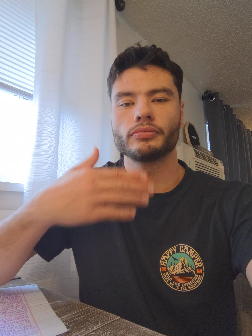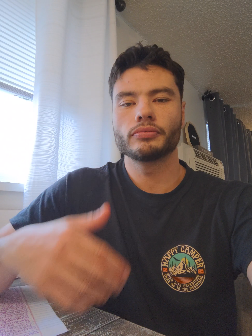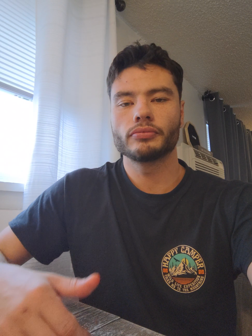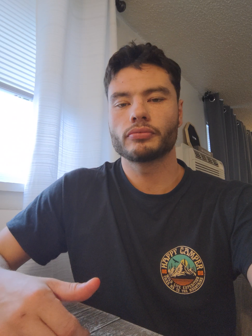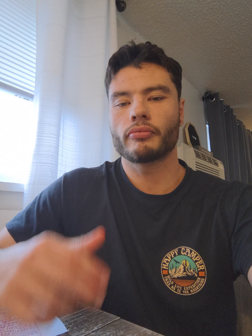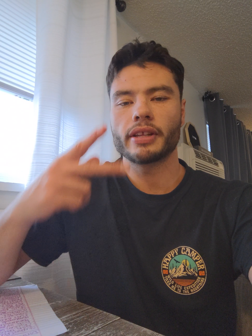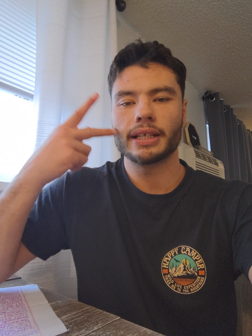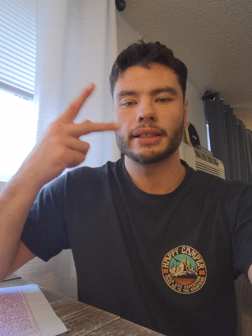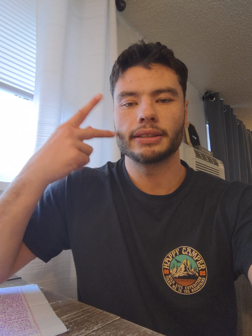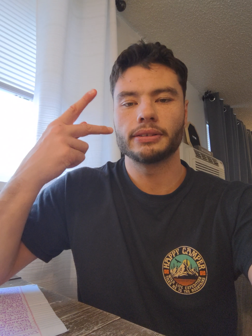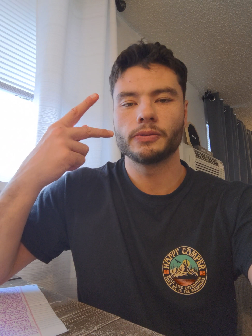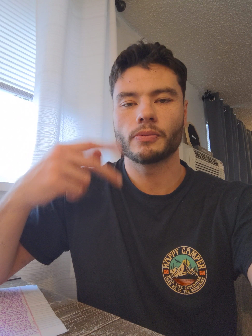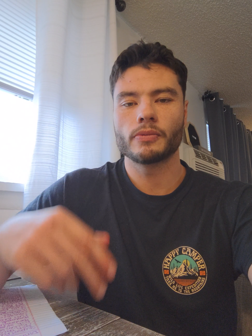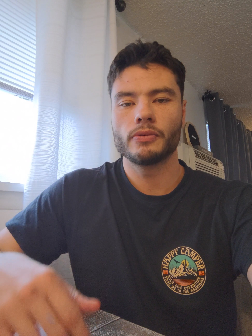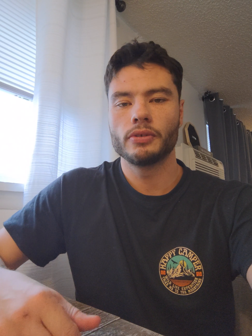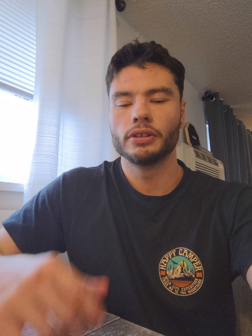kitty